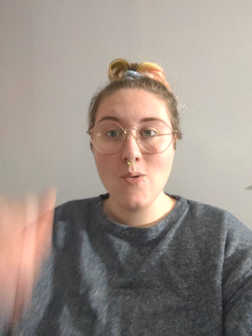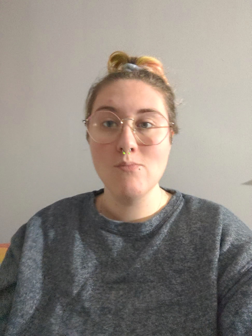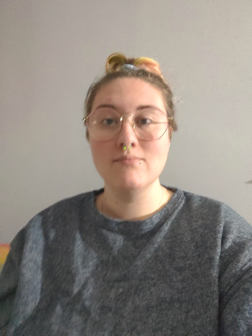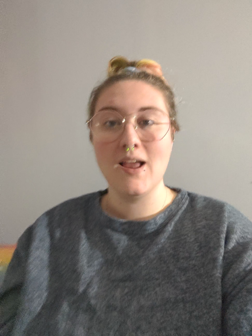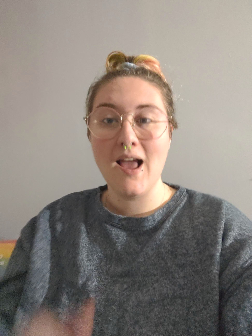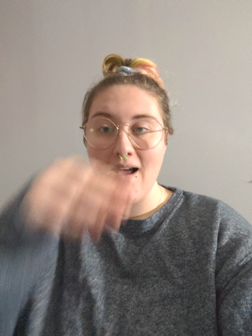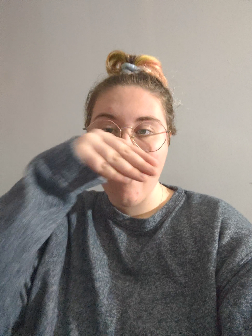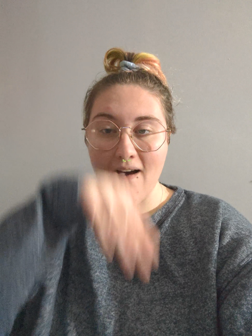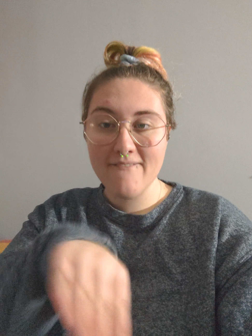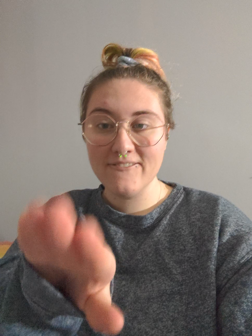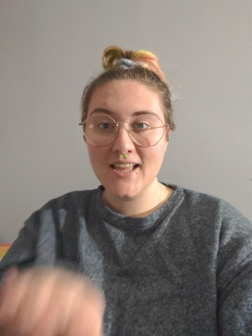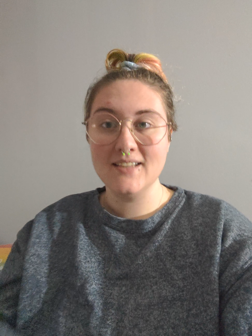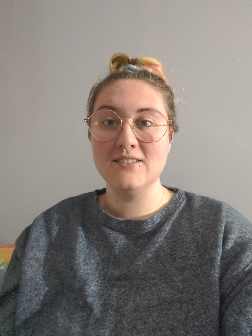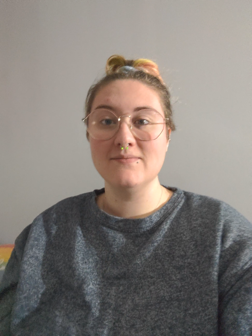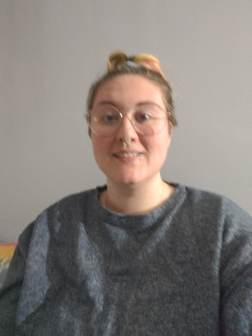elephant